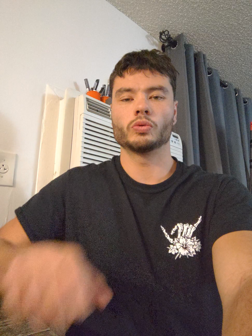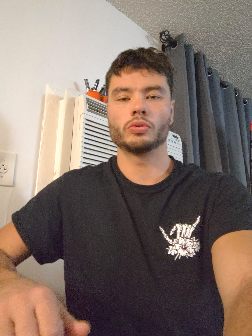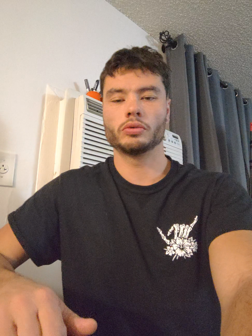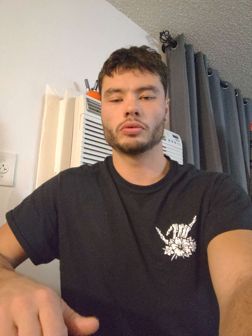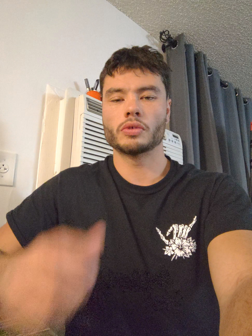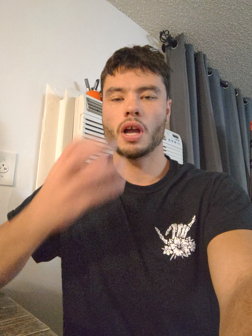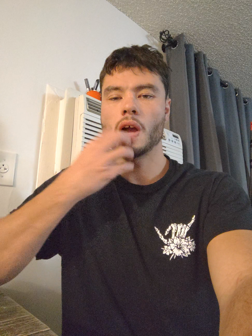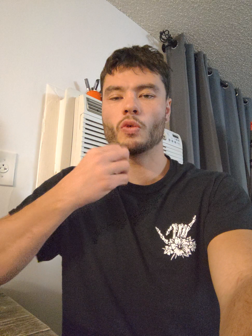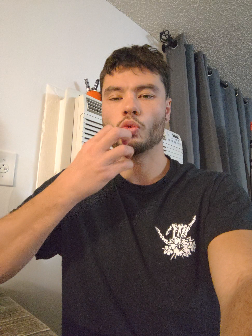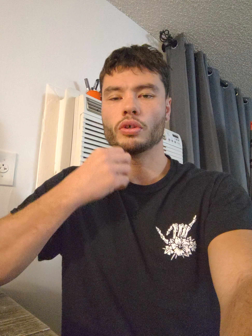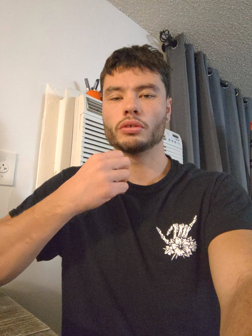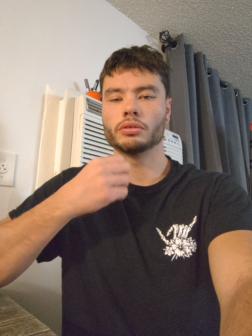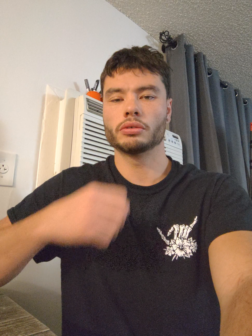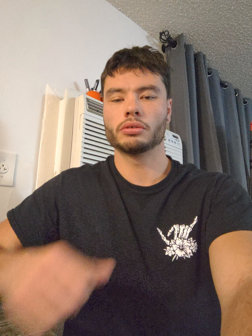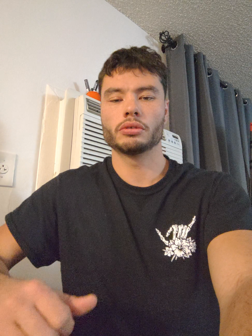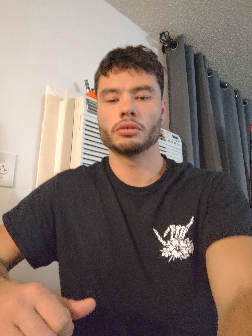underwear